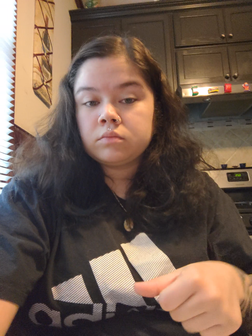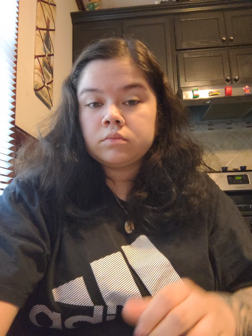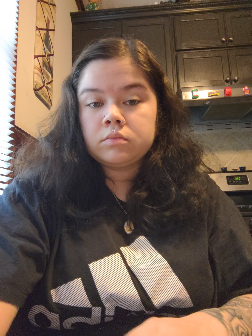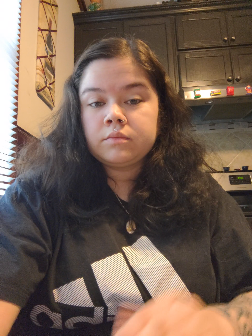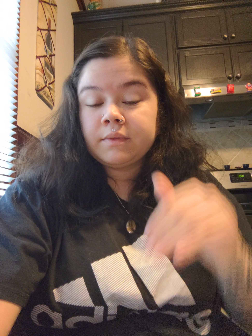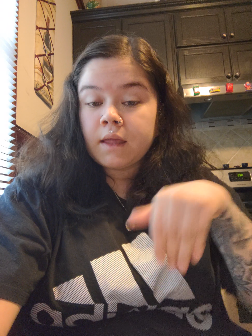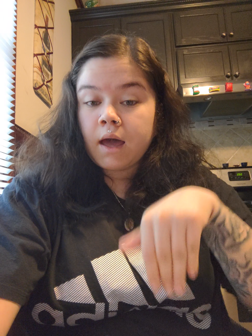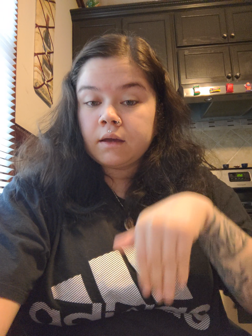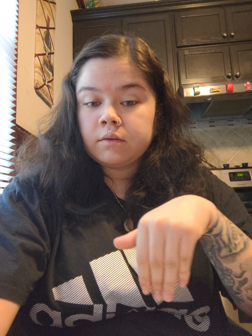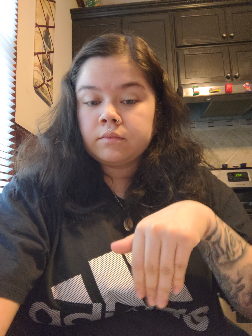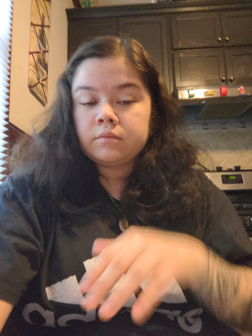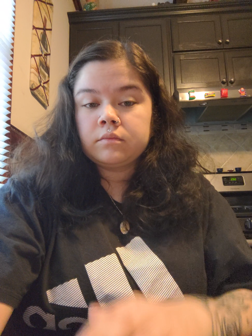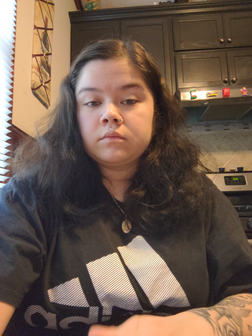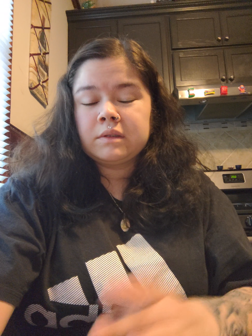night